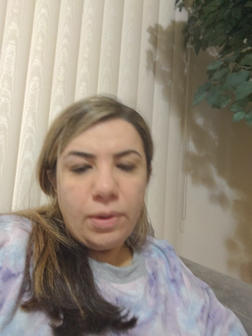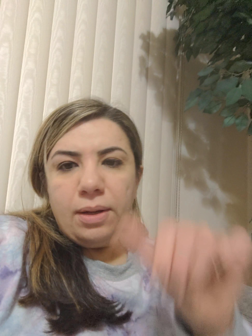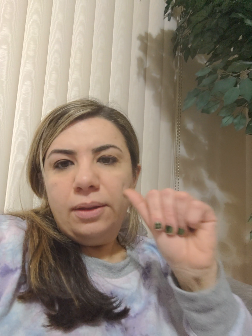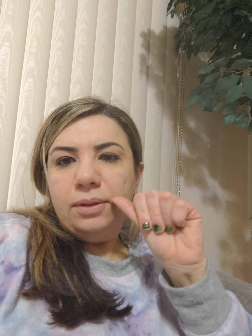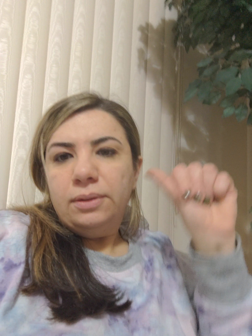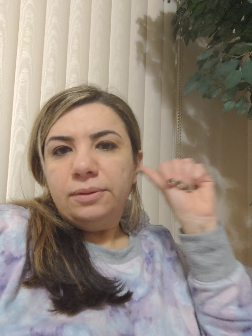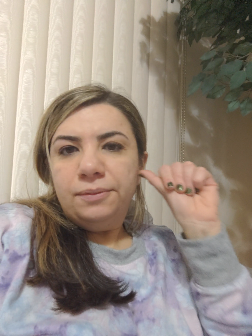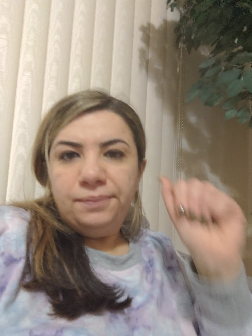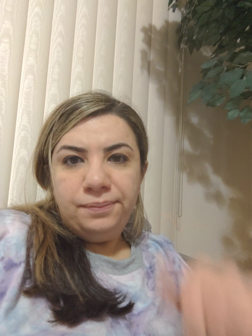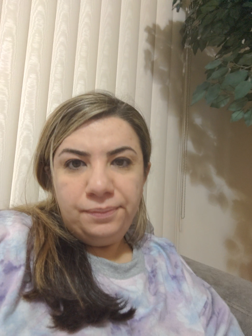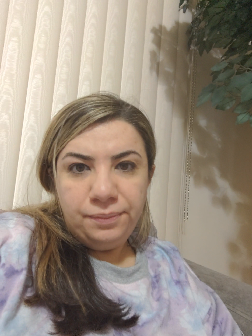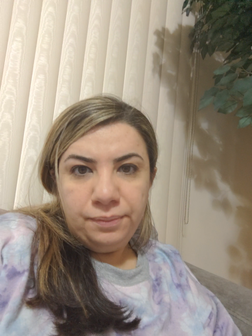yesterday